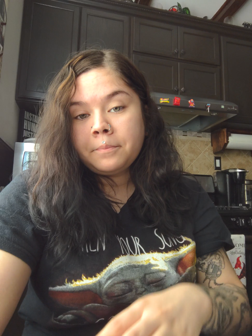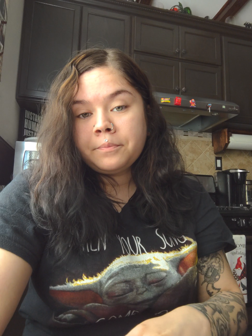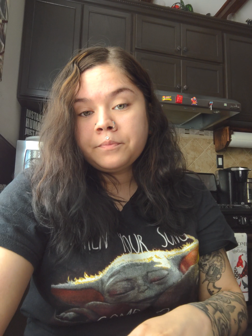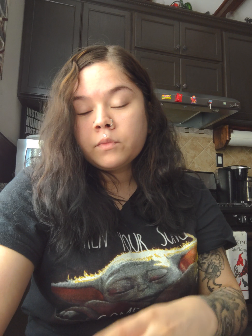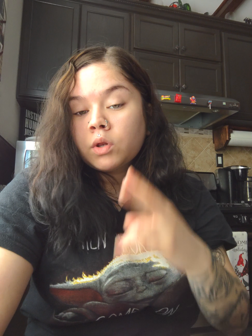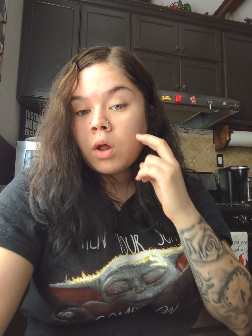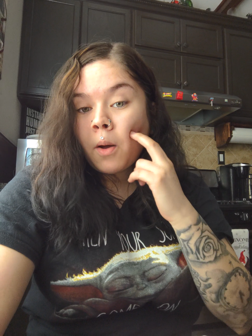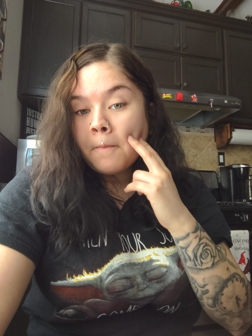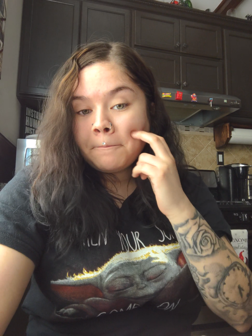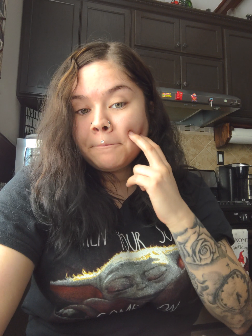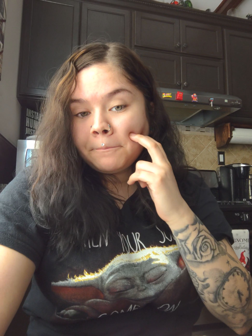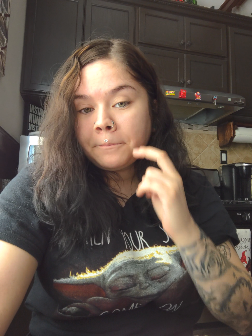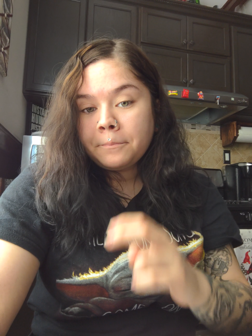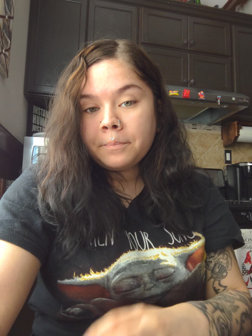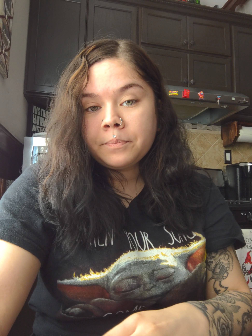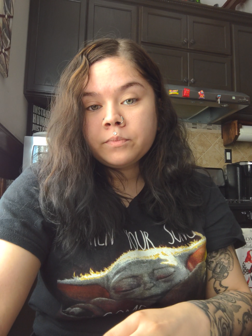gum